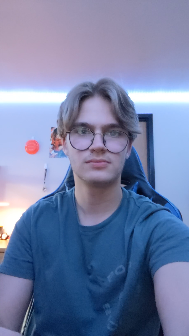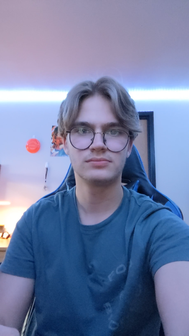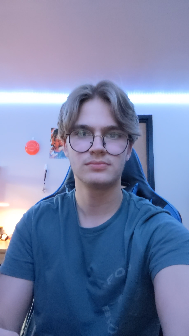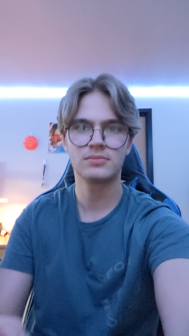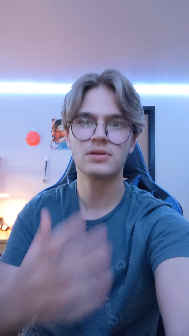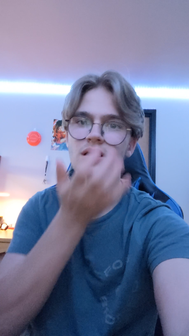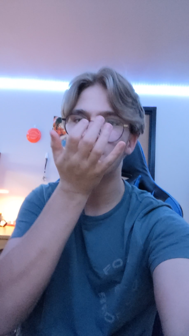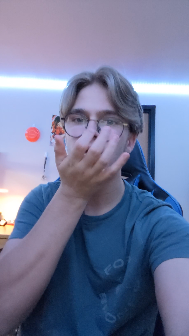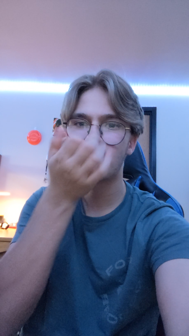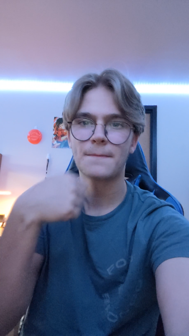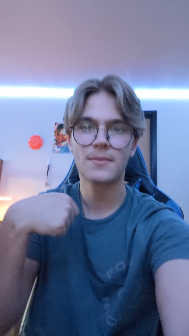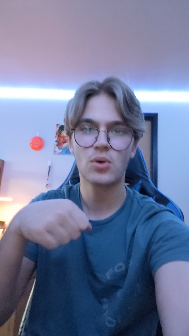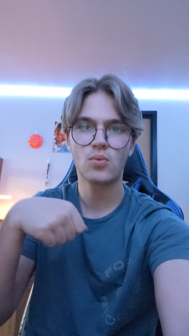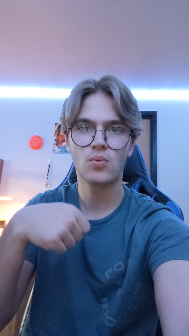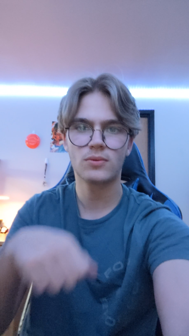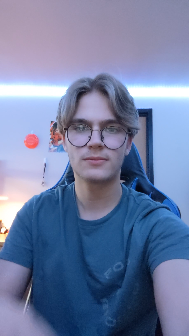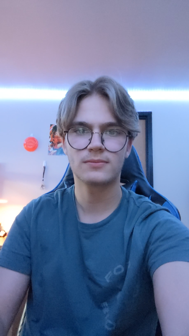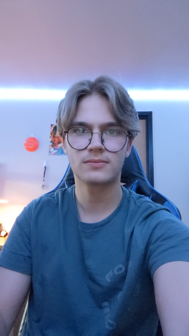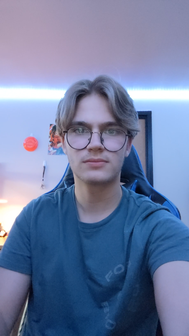lawn mower